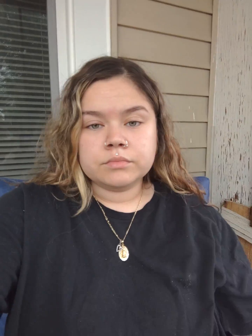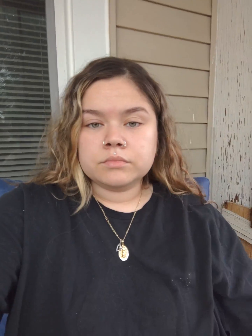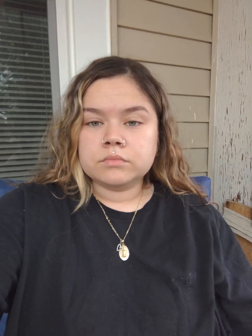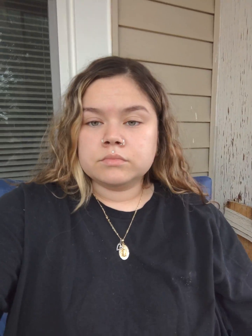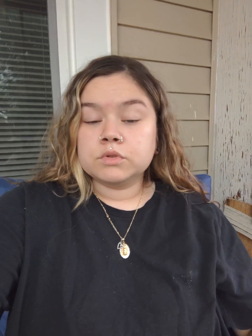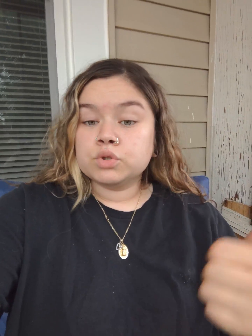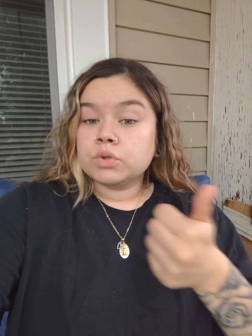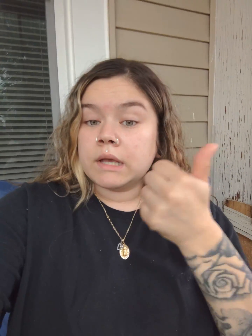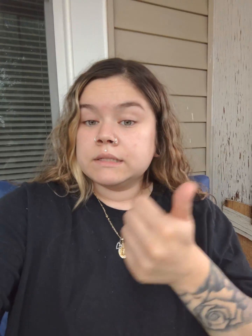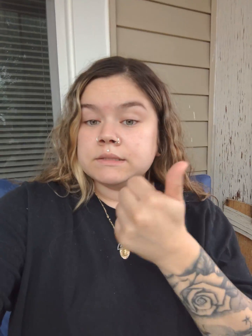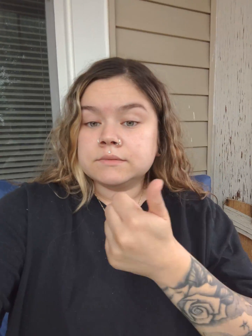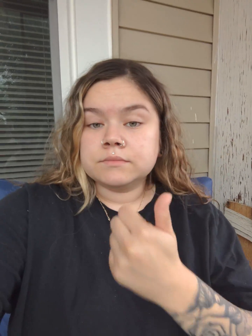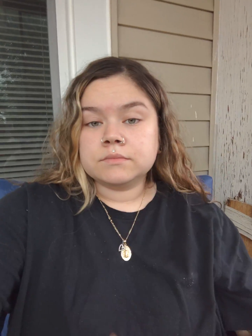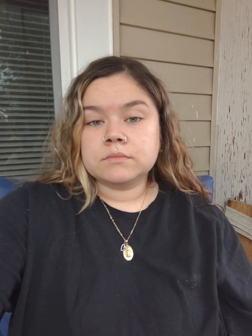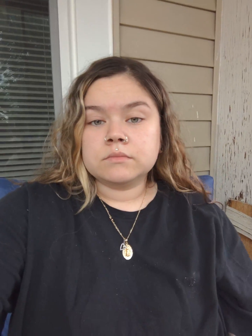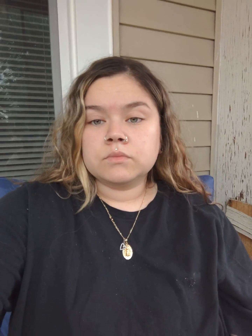chase